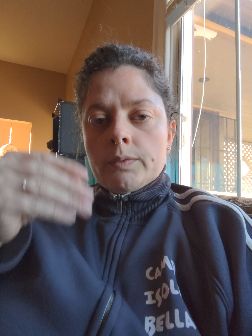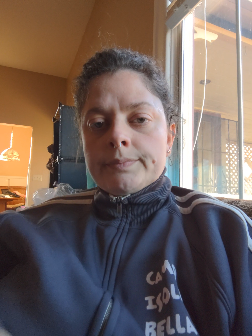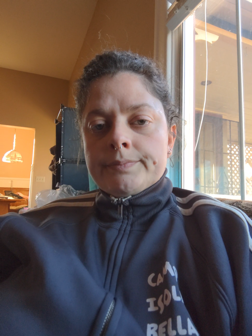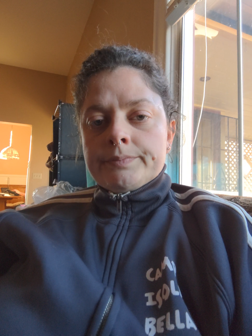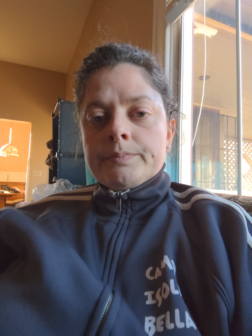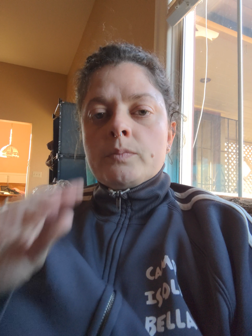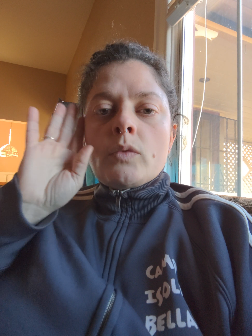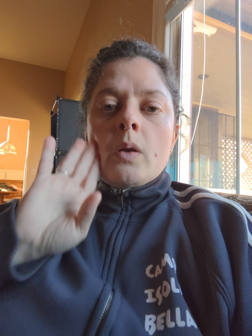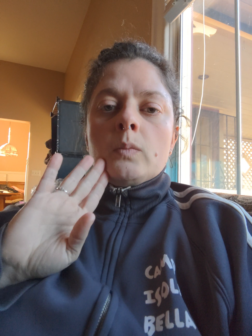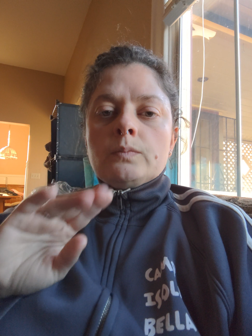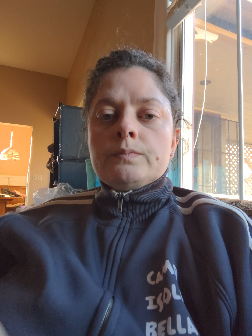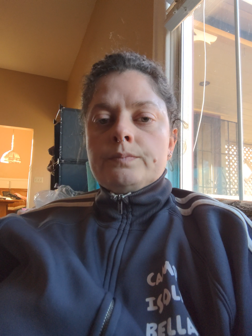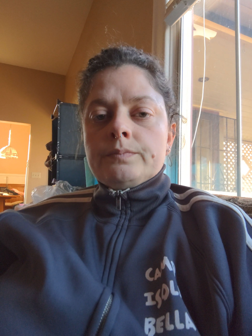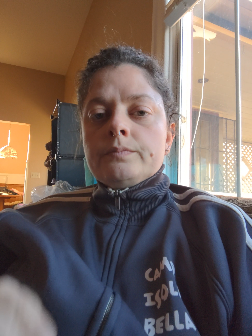brown